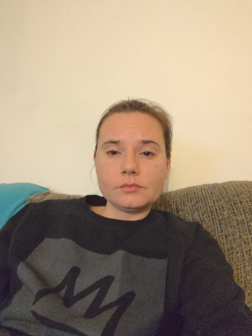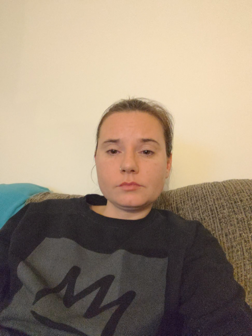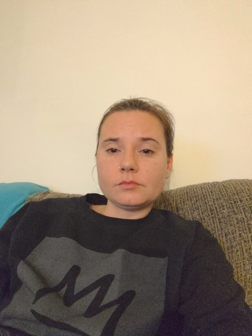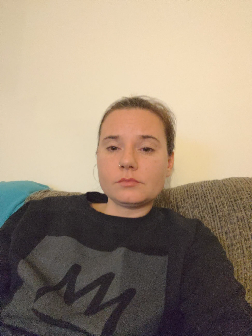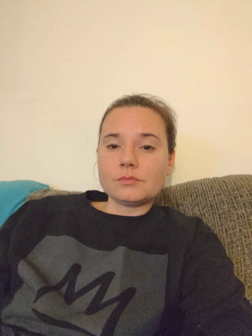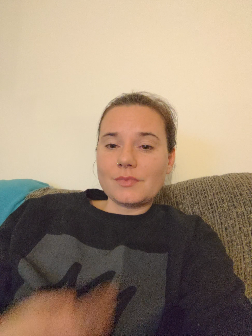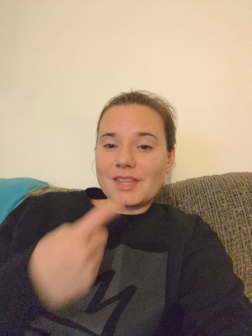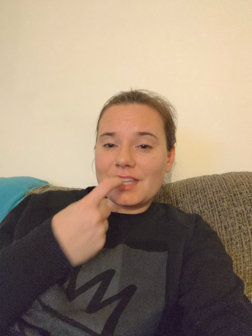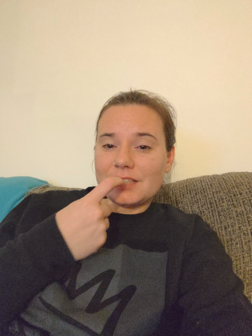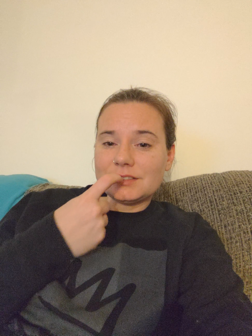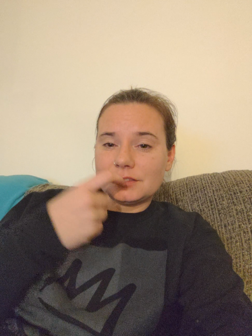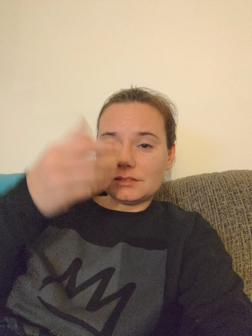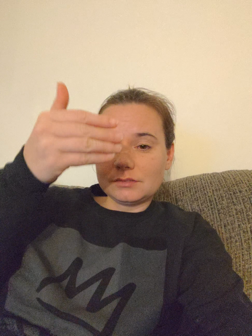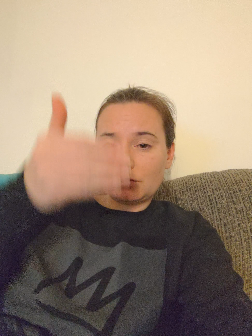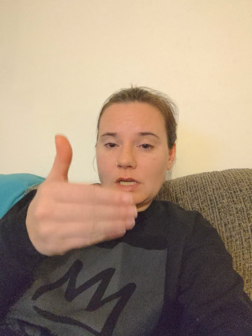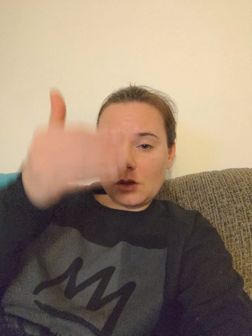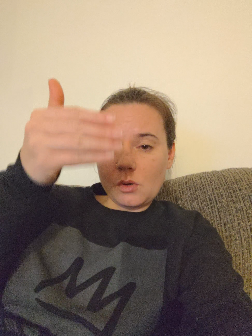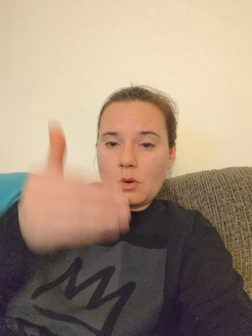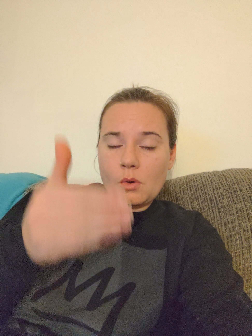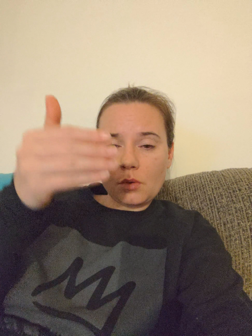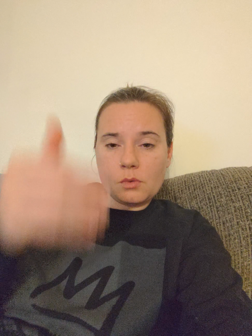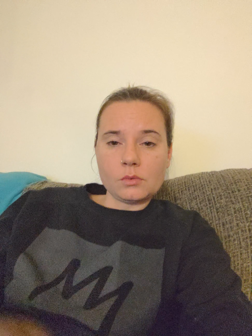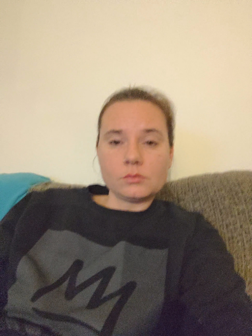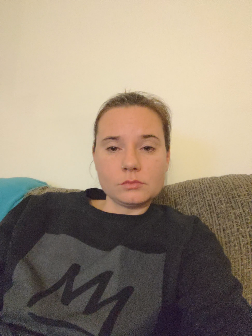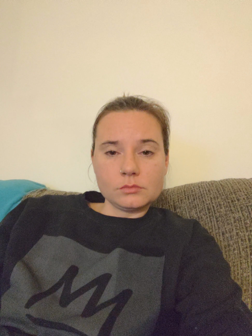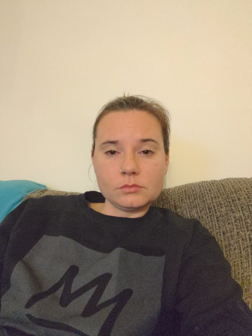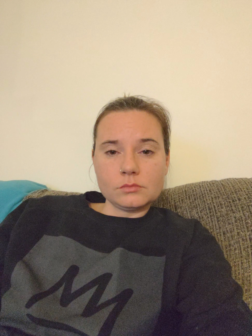window